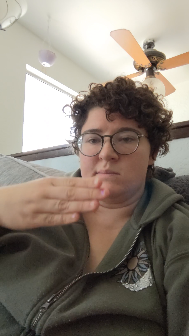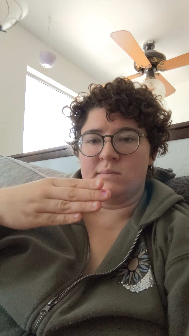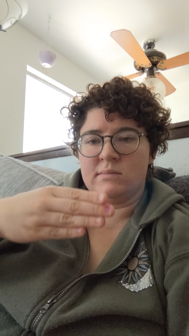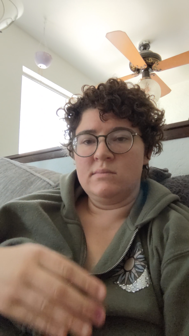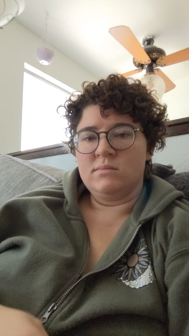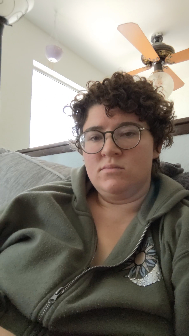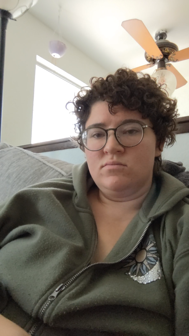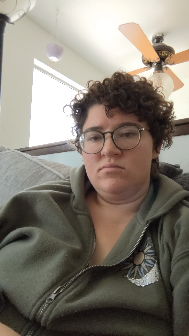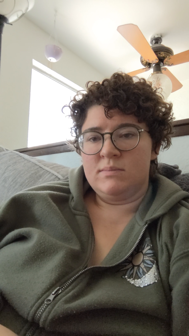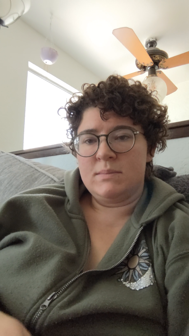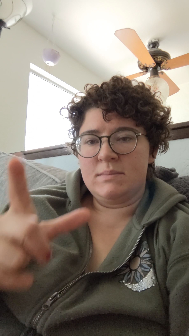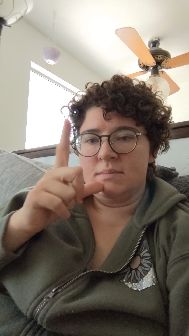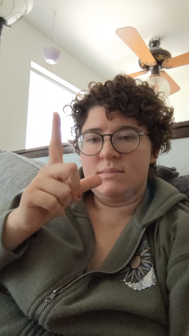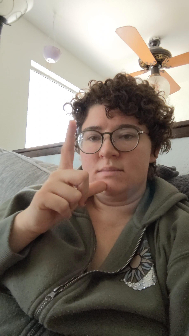lunch